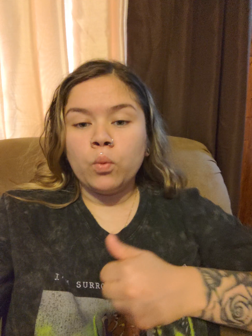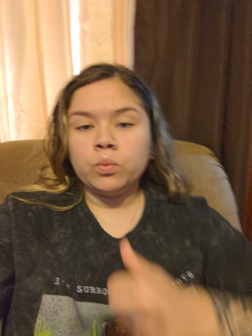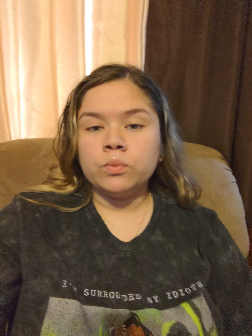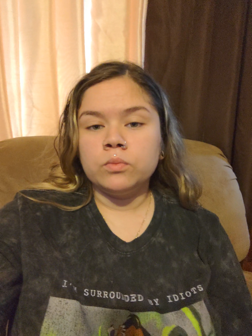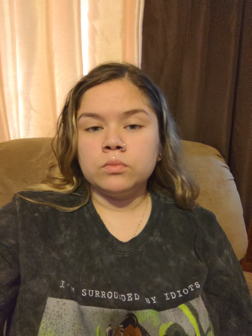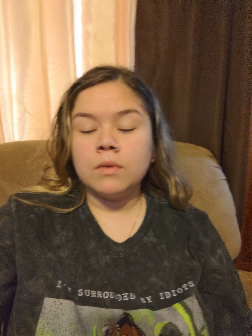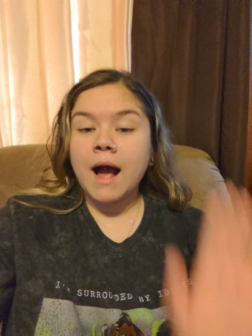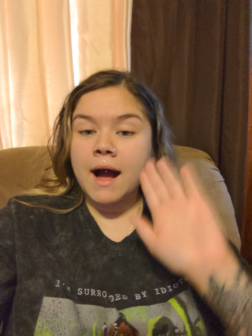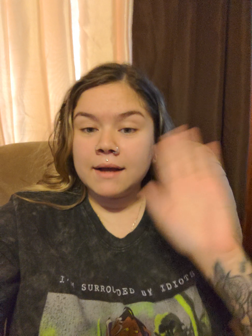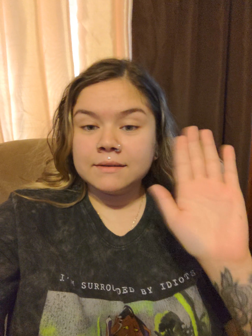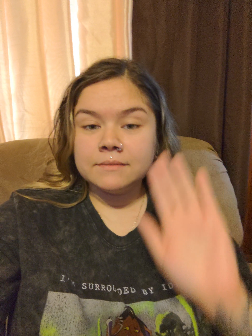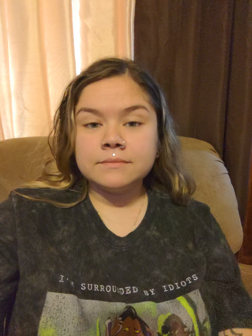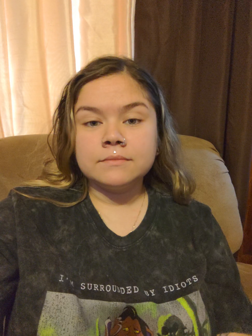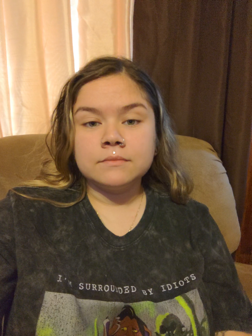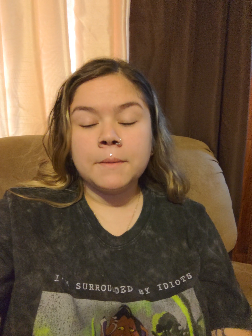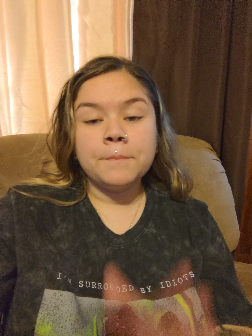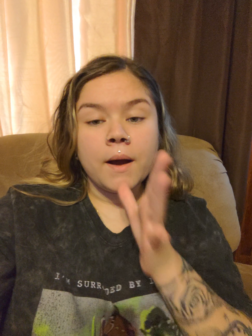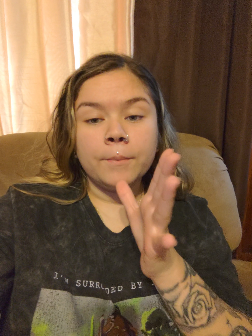hi